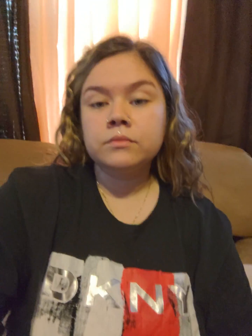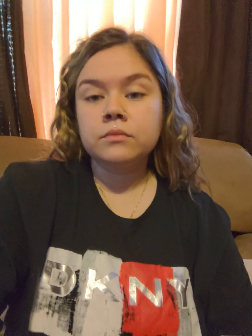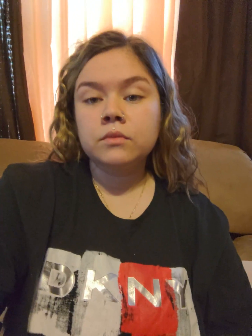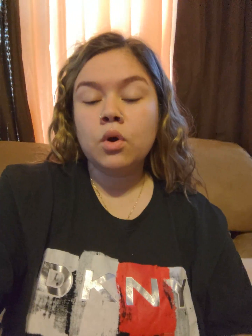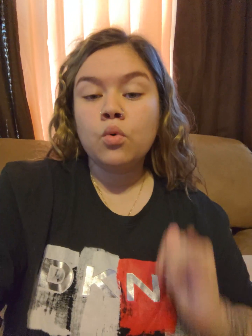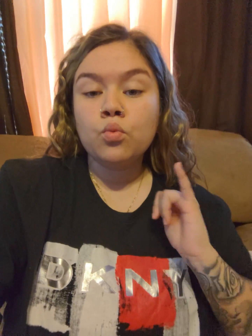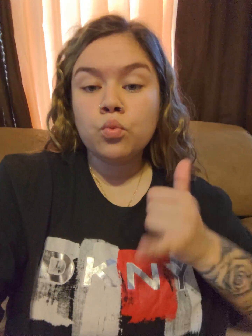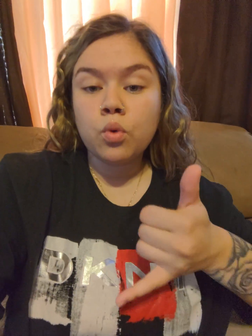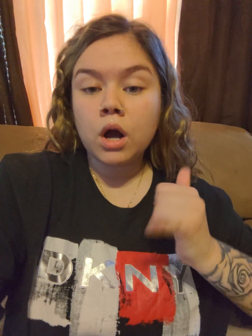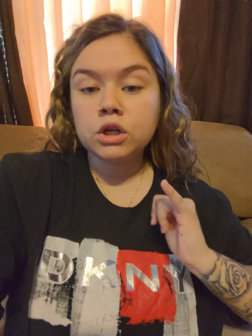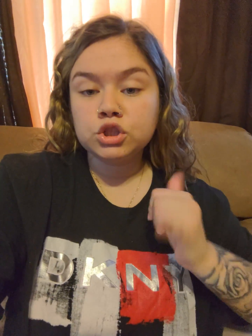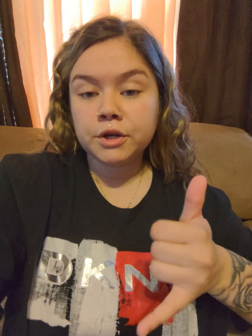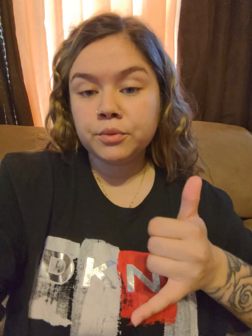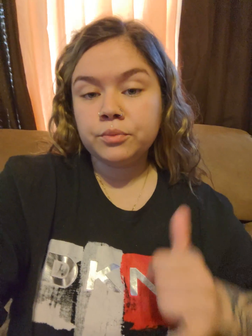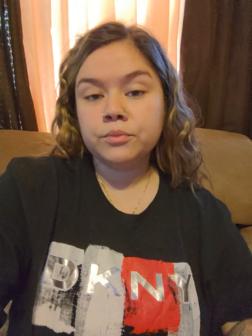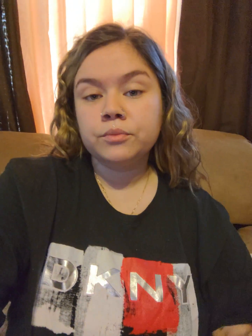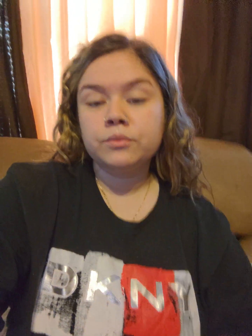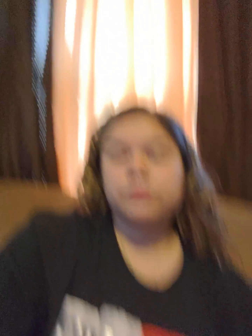rocking chair